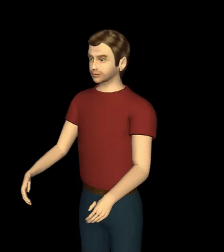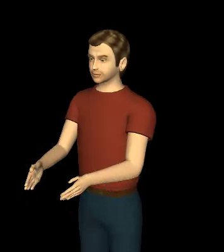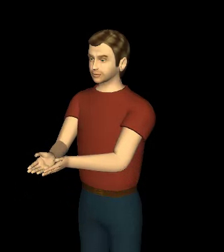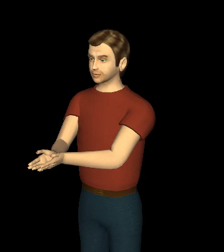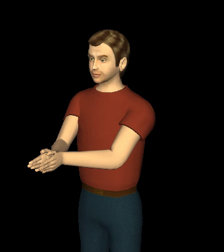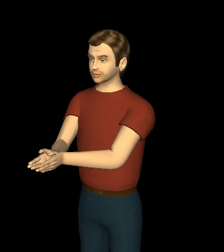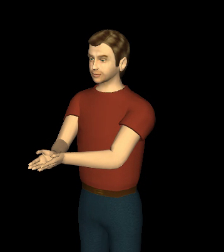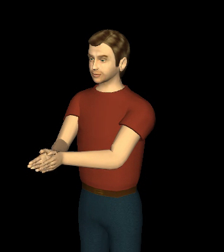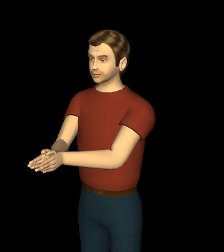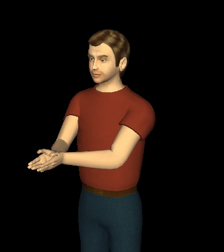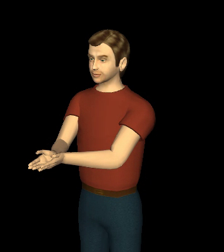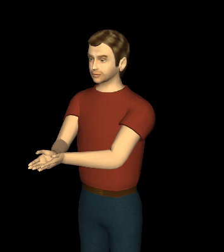كتاب